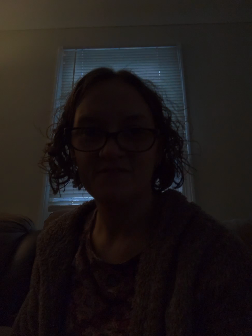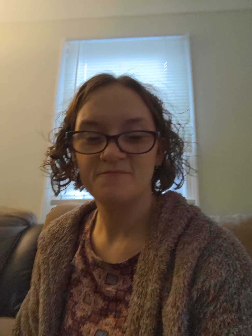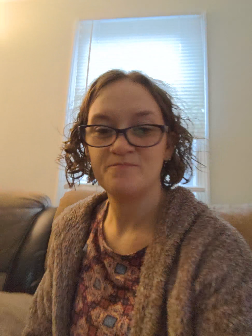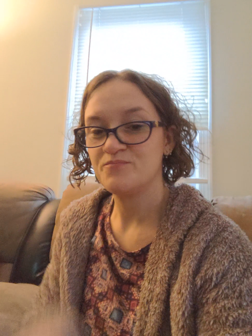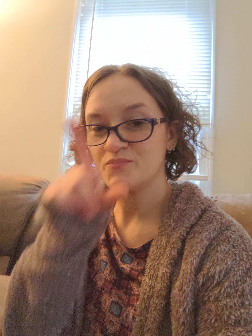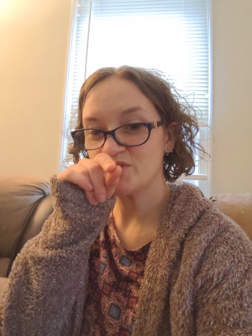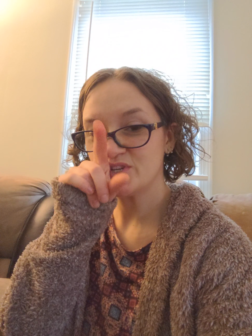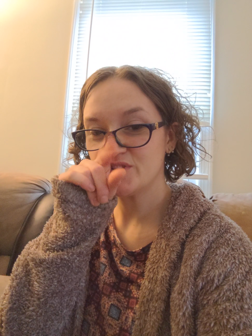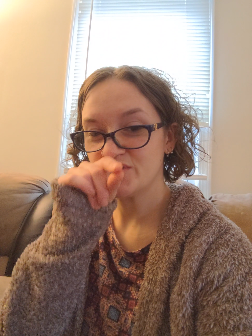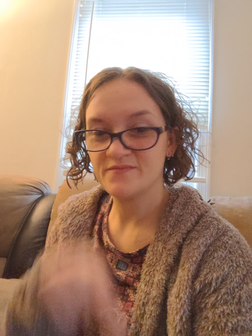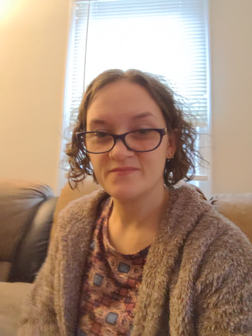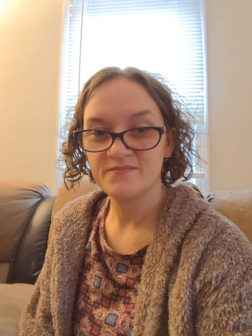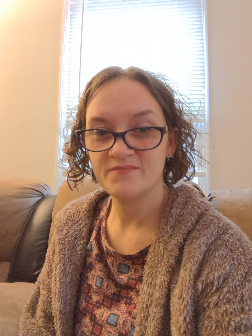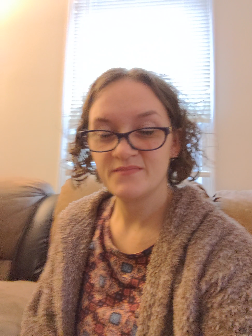bird